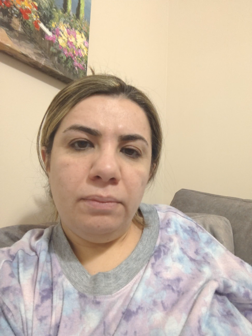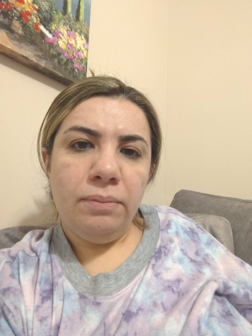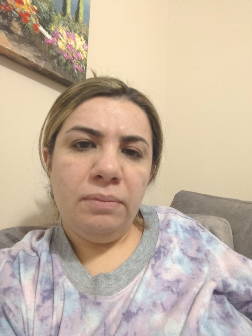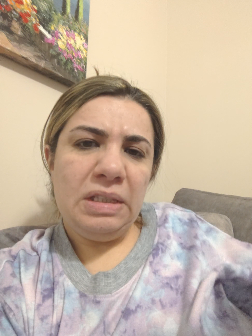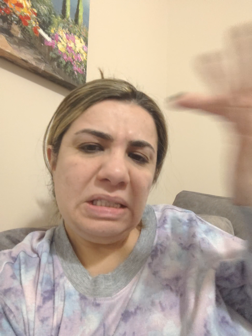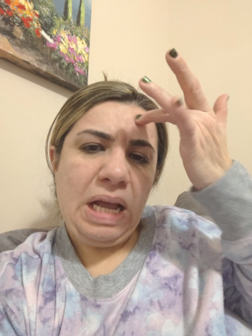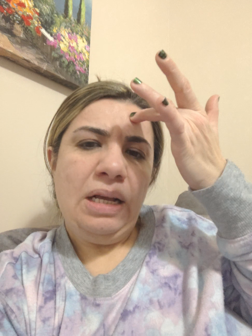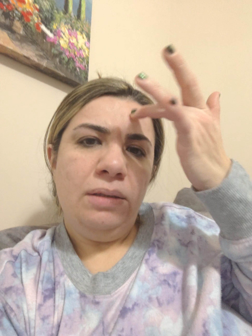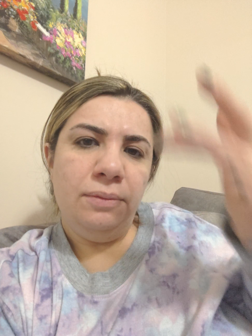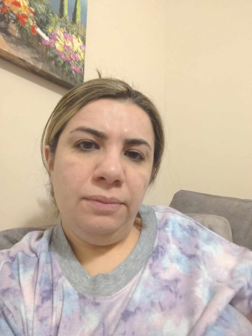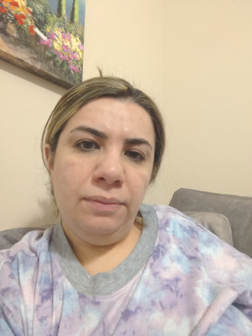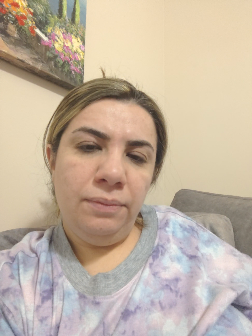sick